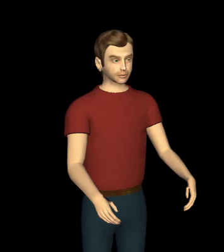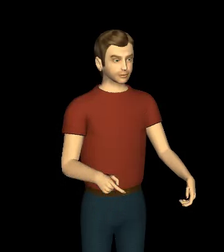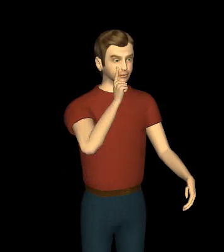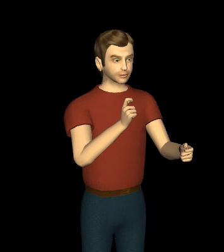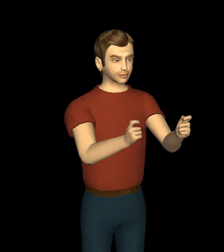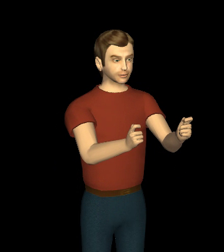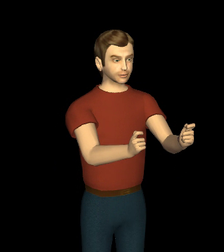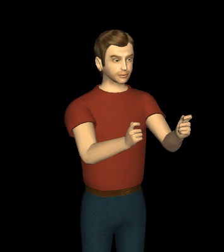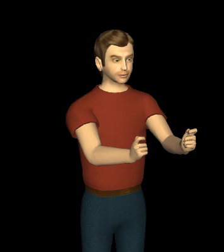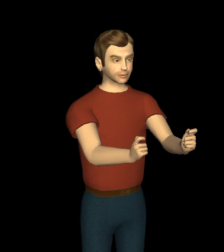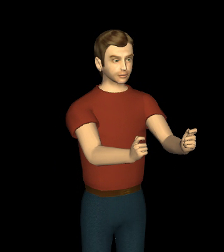ينتبه